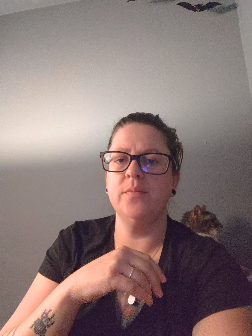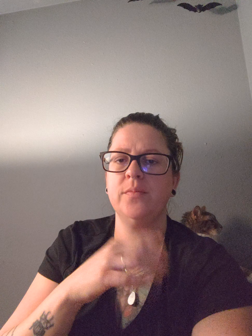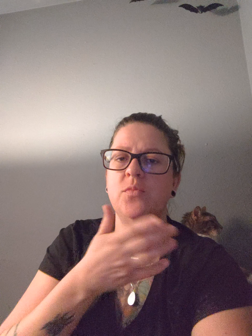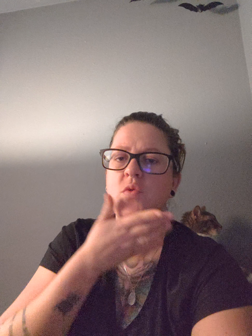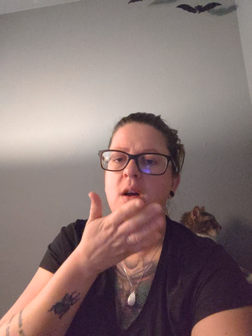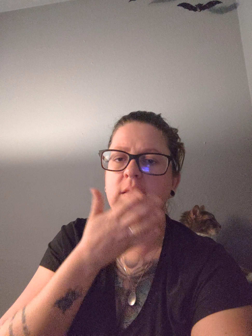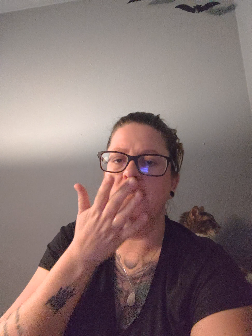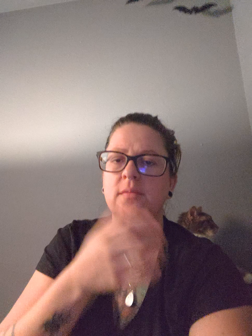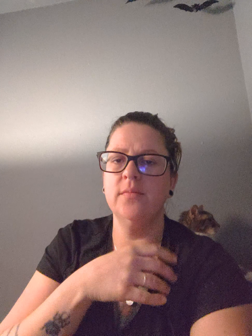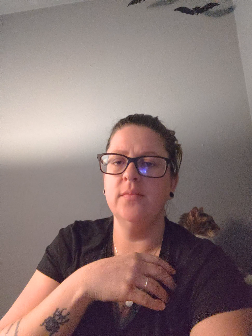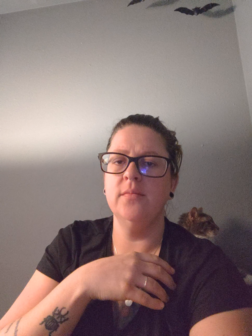grass